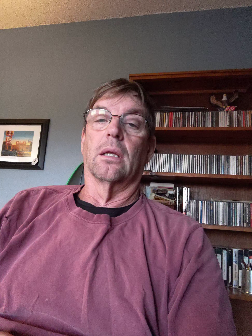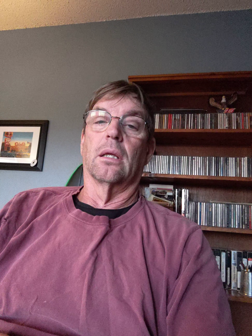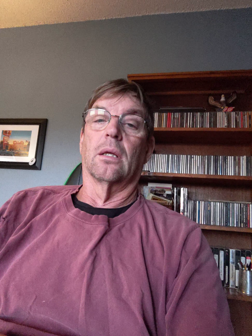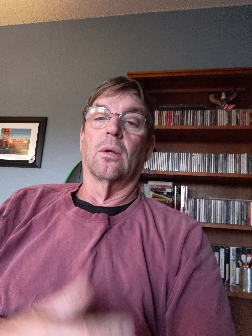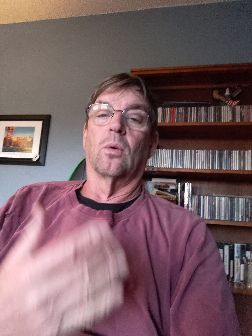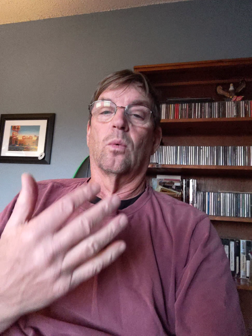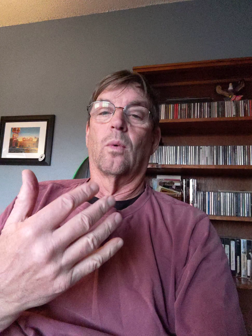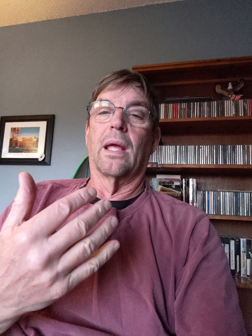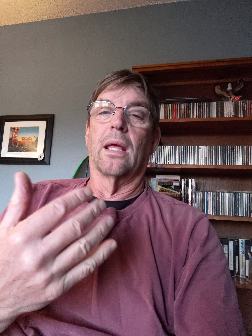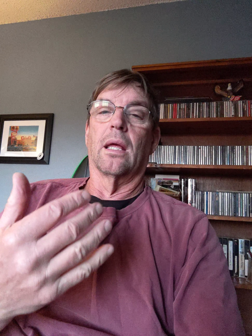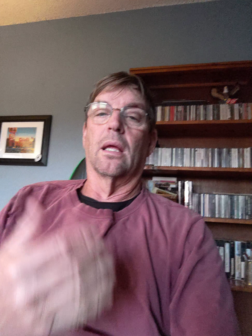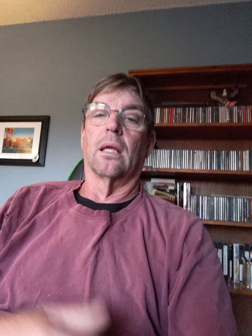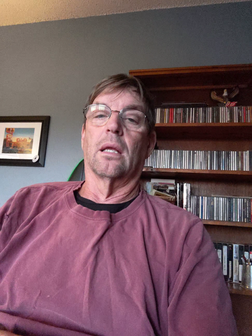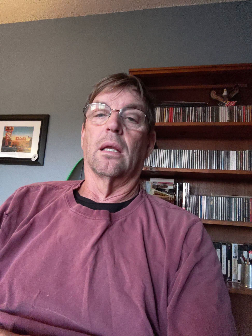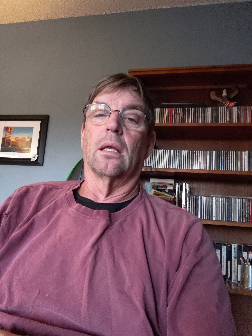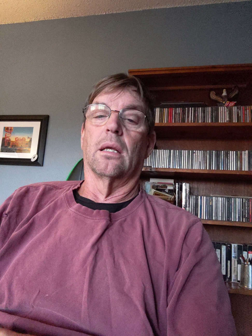wait